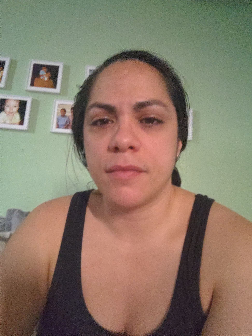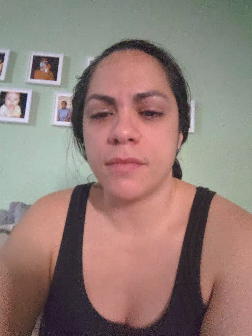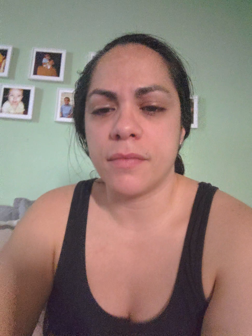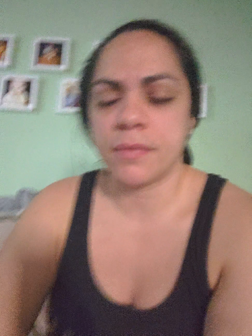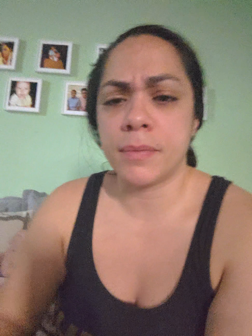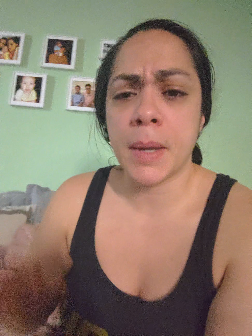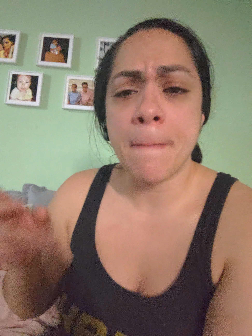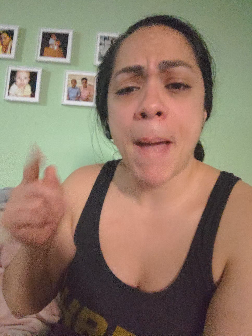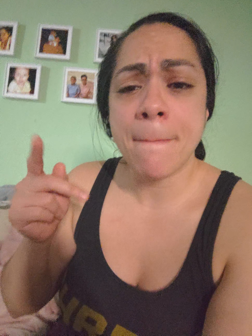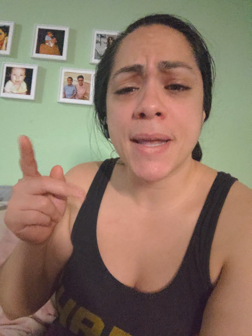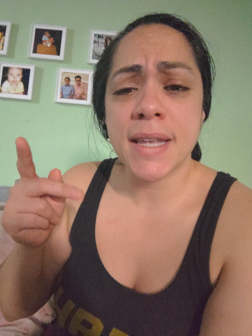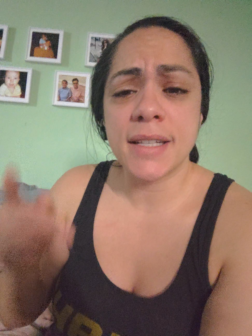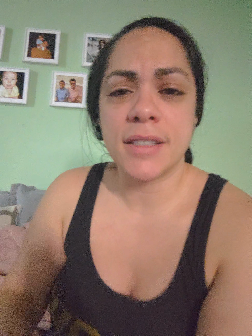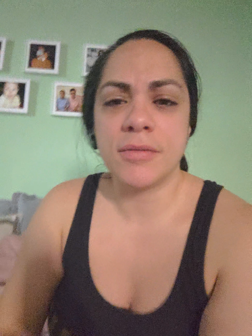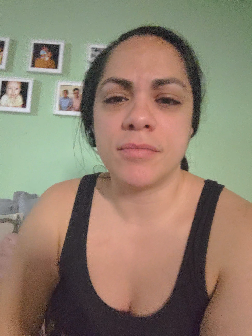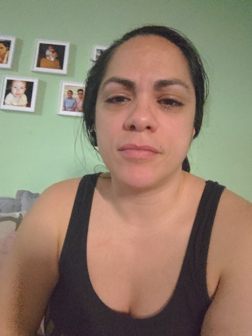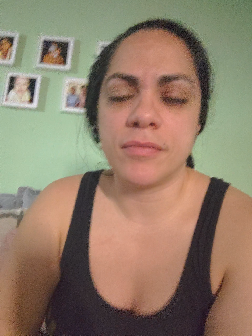puppy